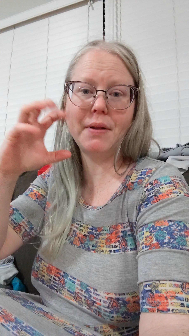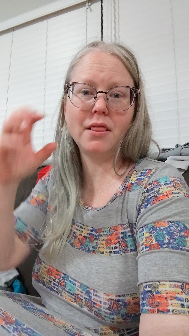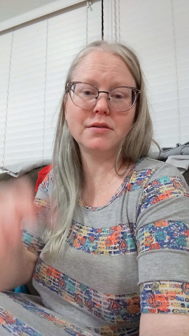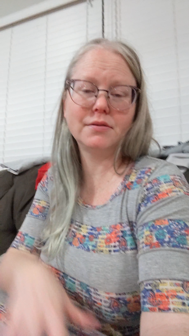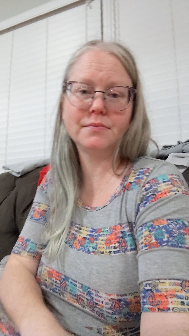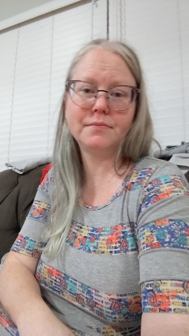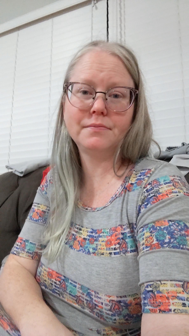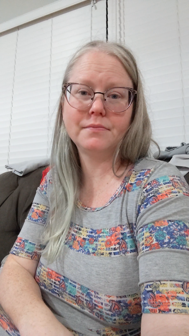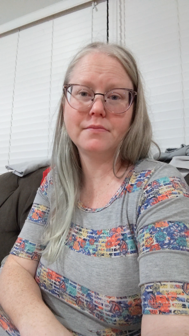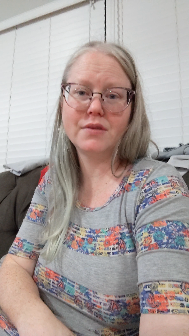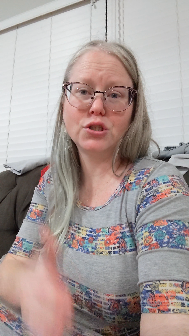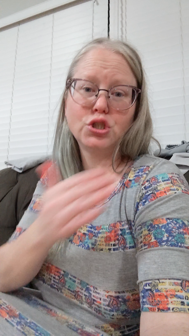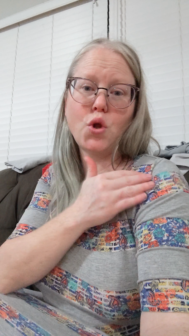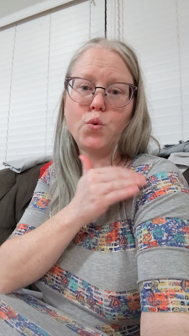shoulder